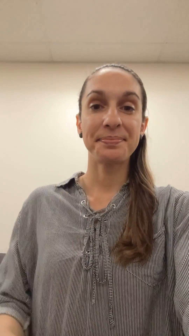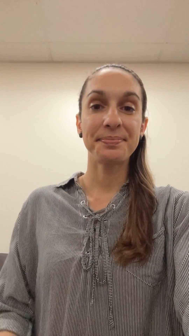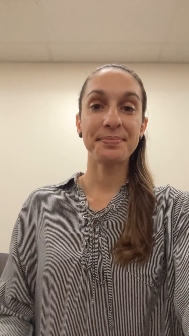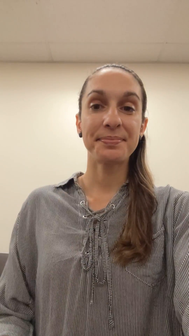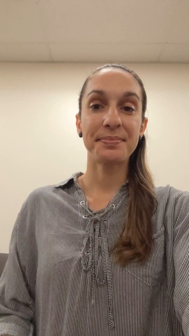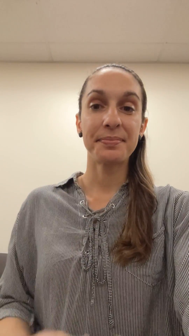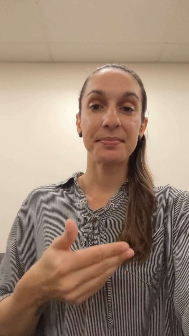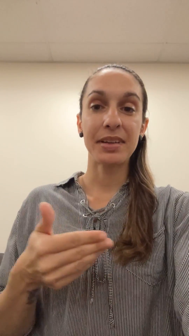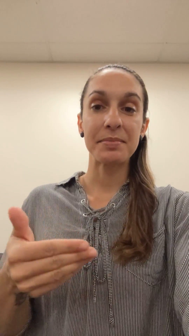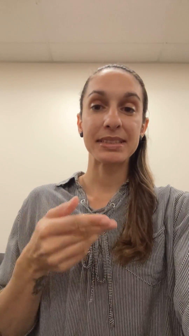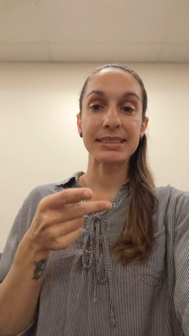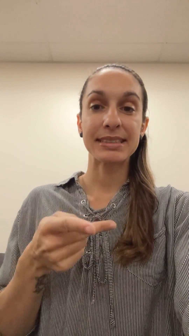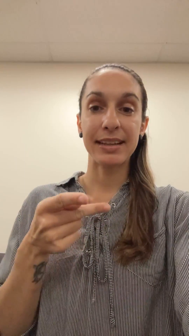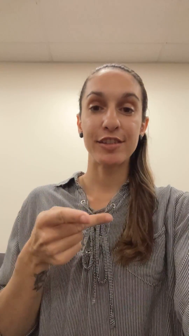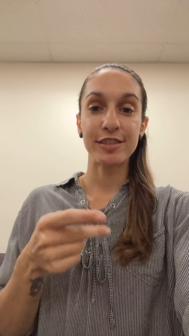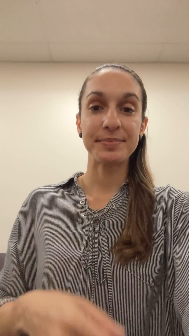babysitter